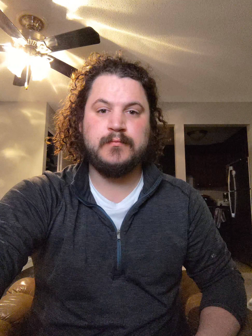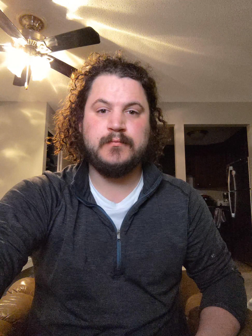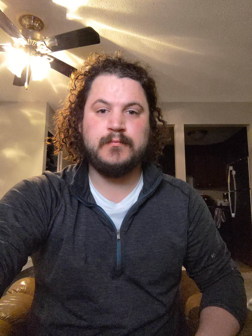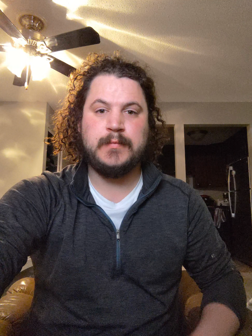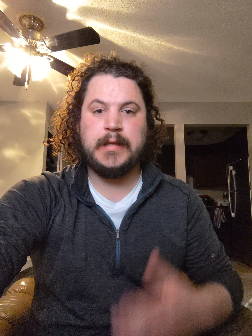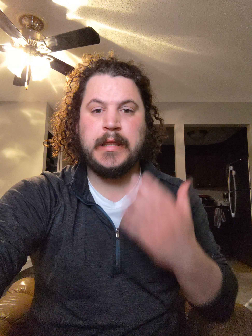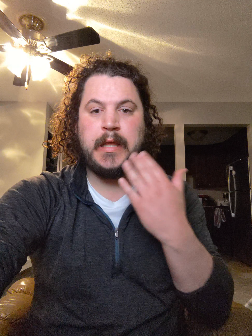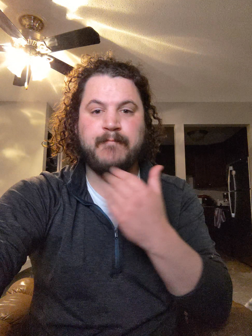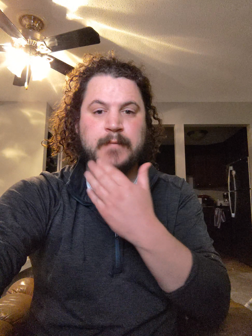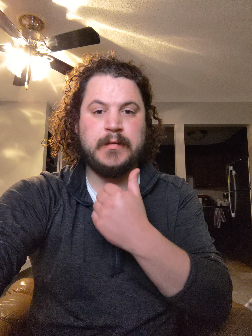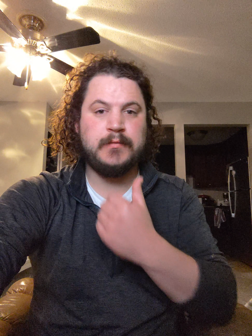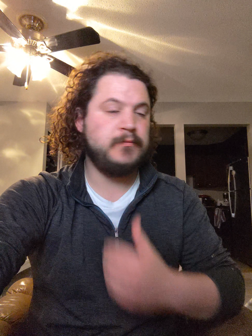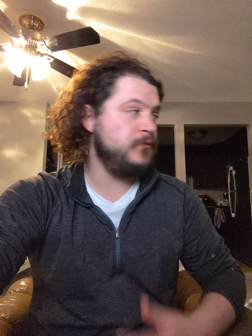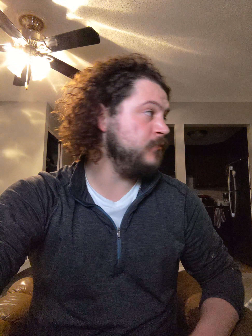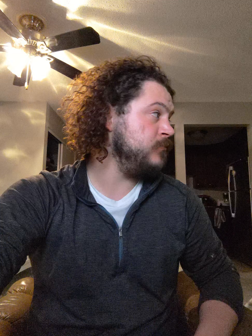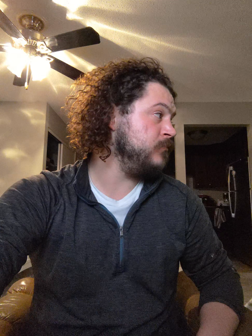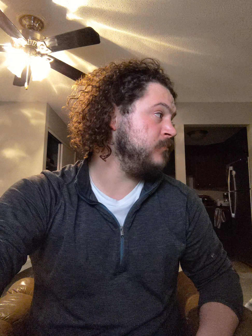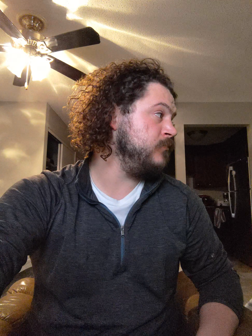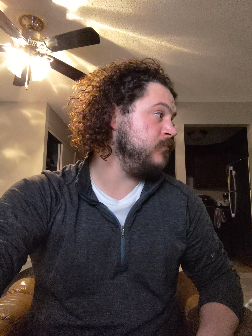napkin